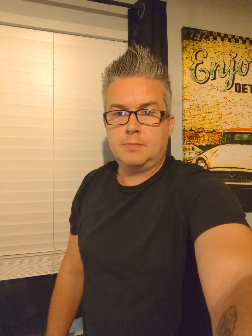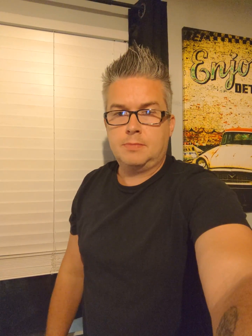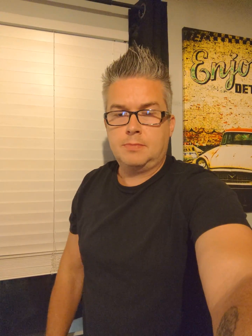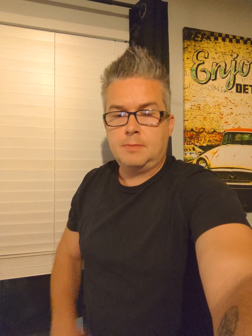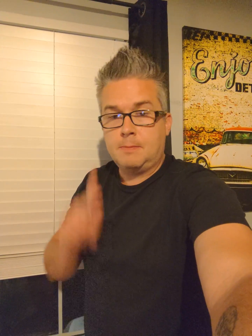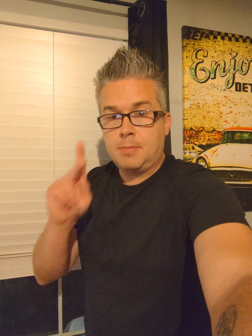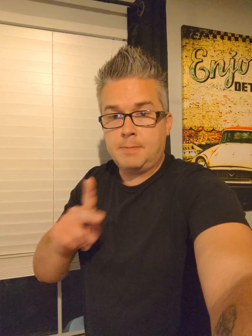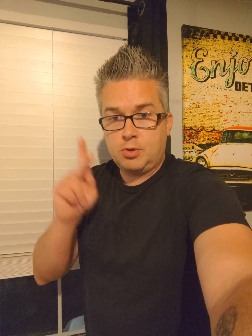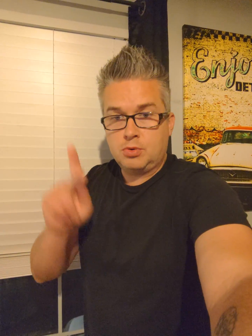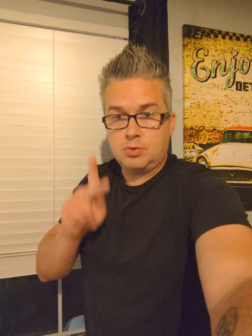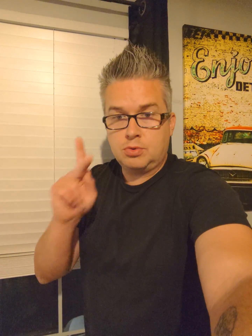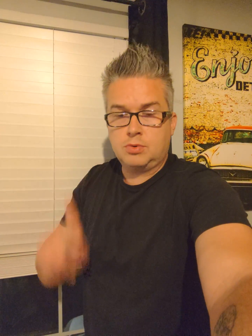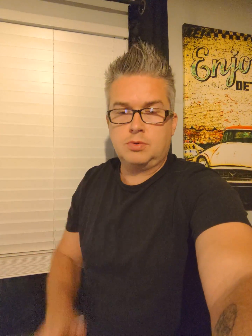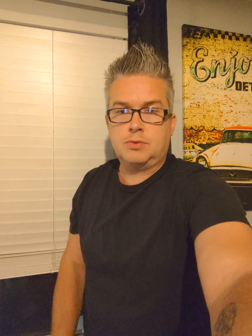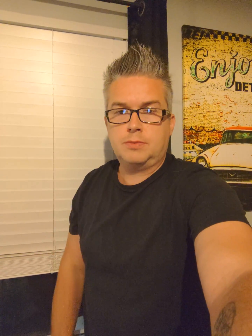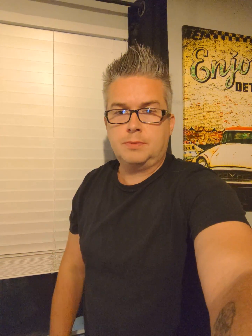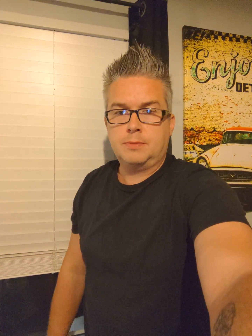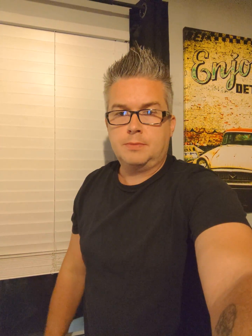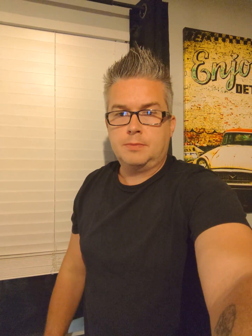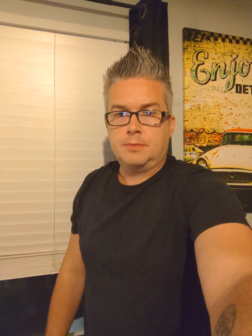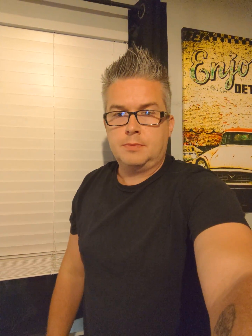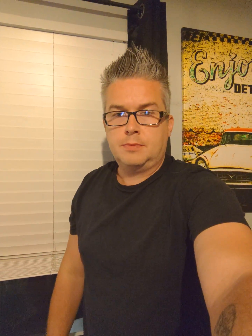people